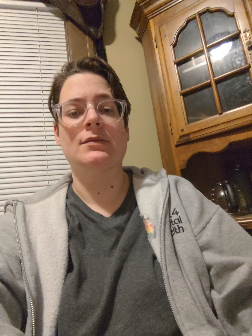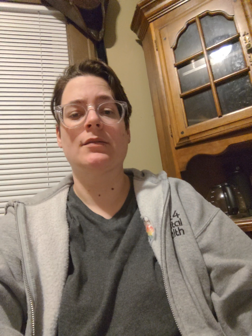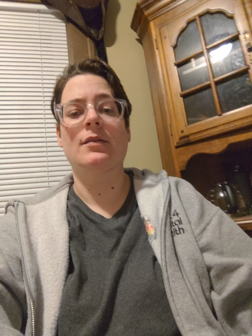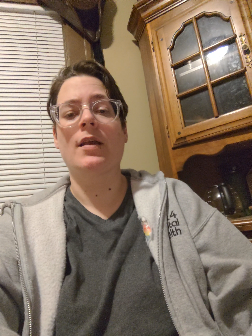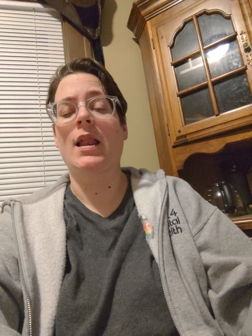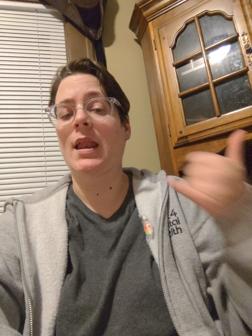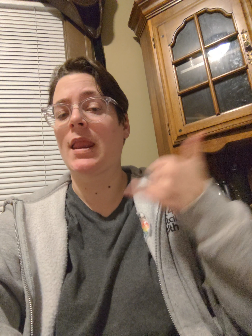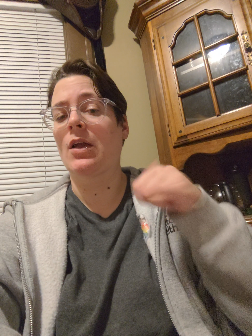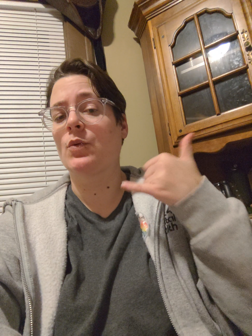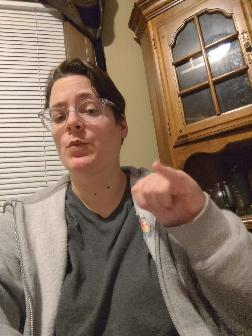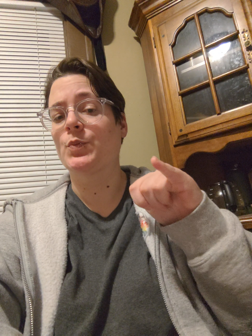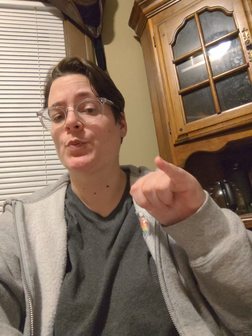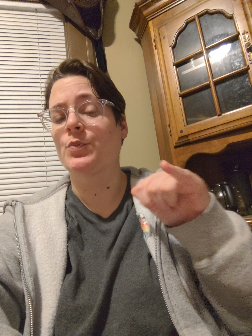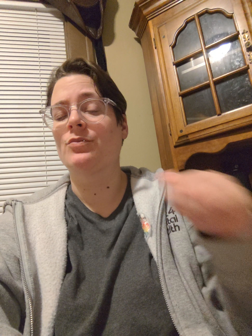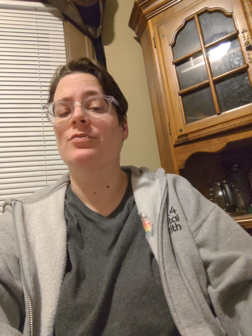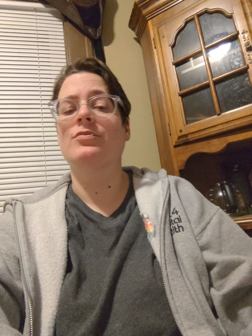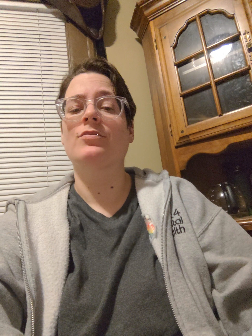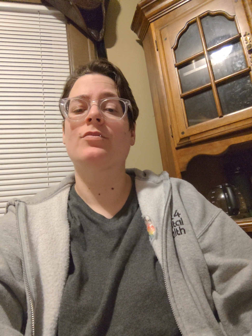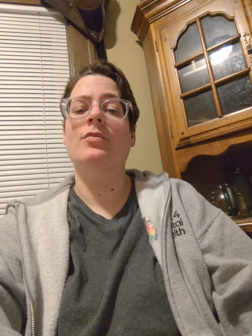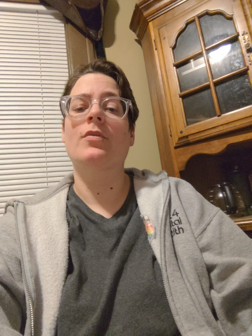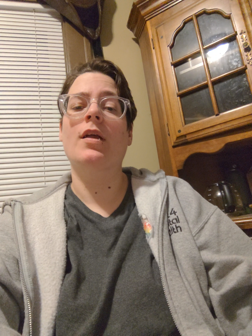yellow